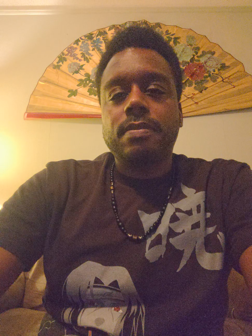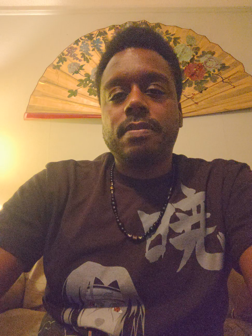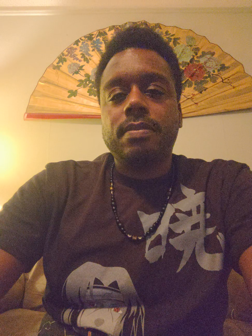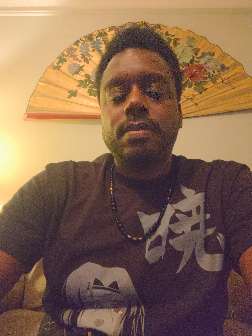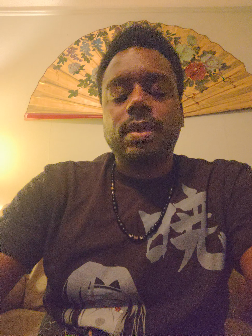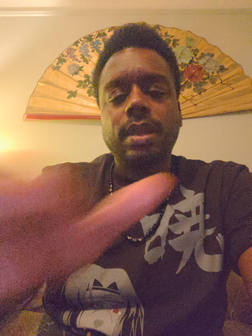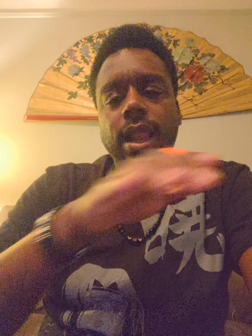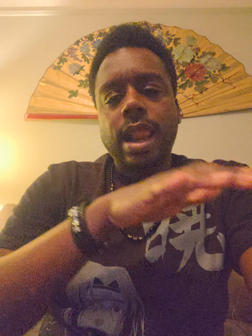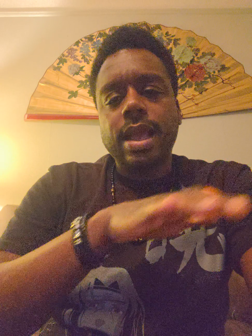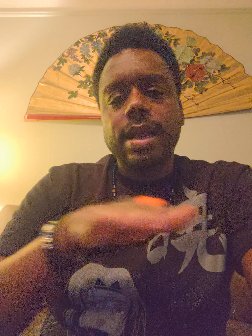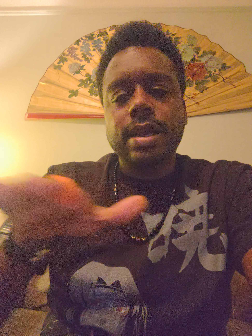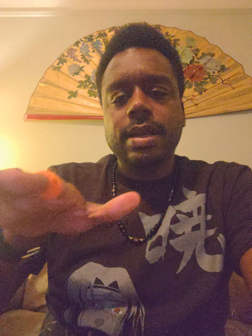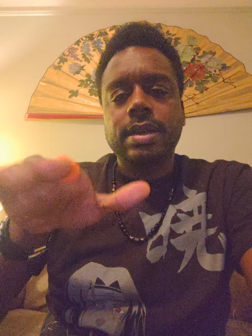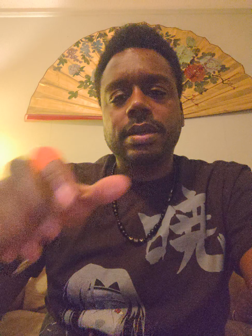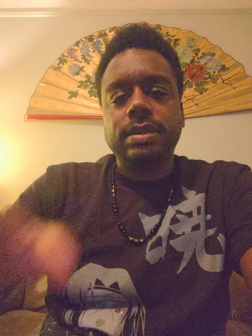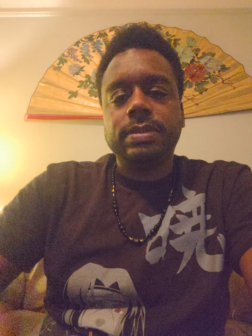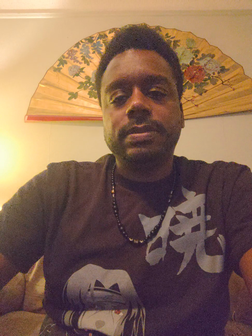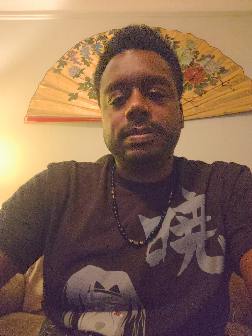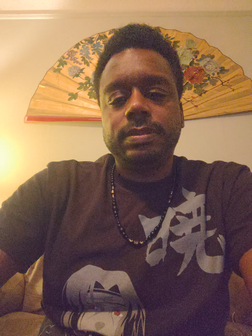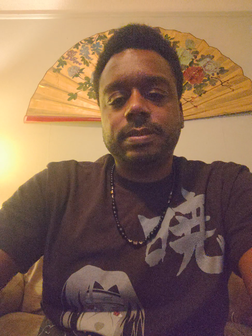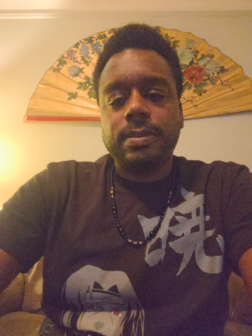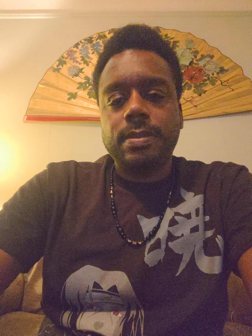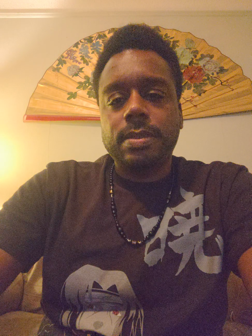clean